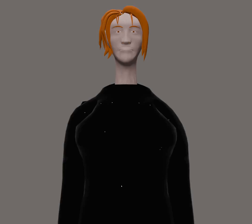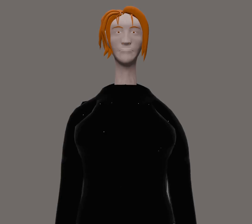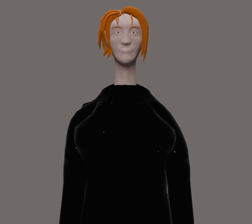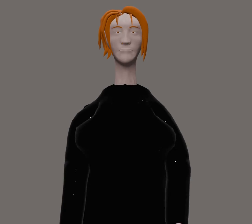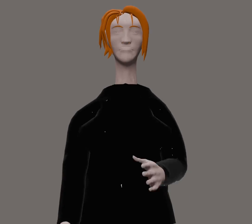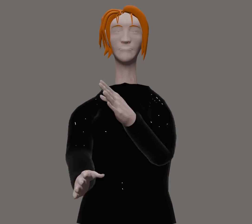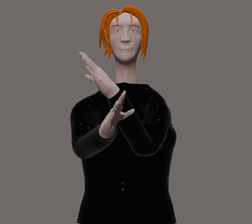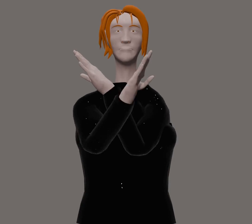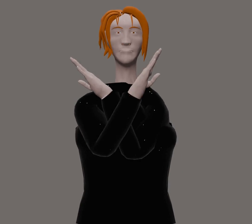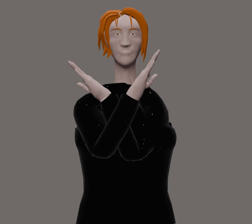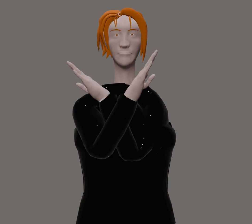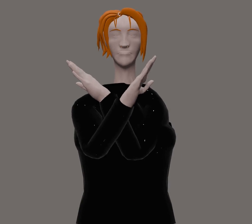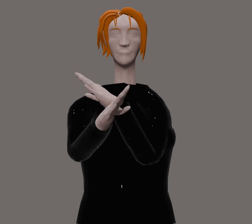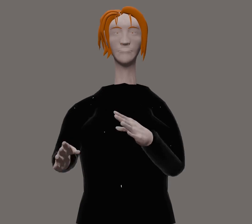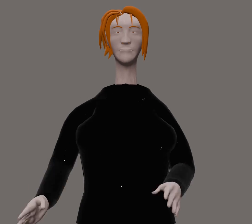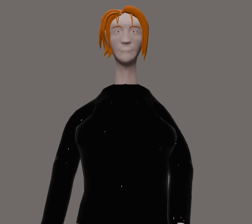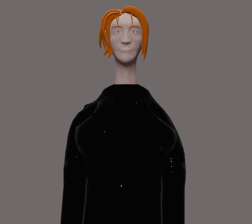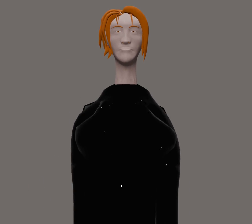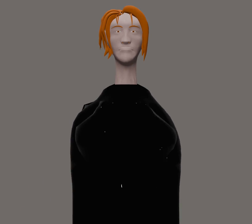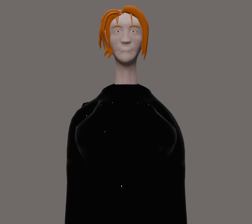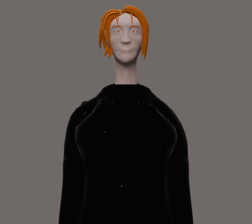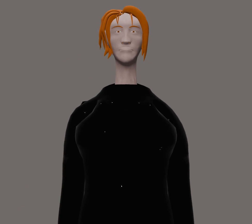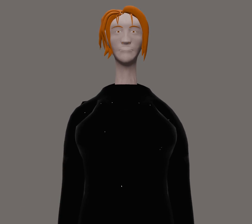Block Prevent